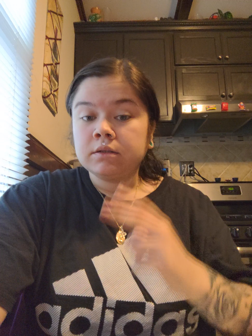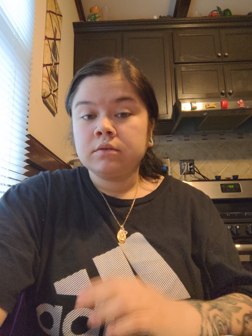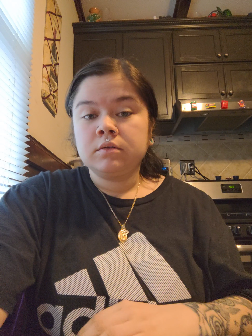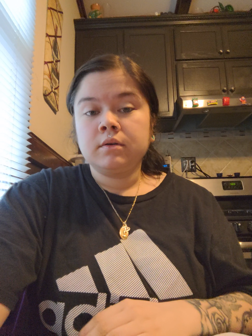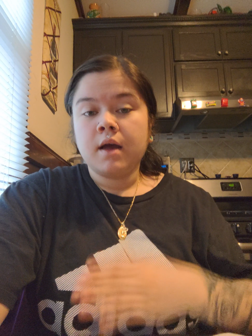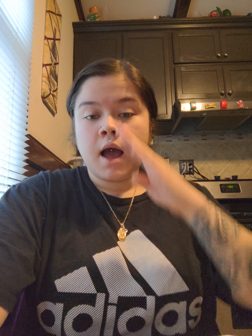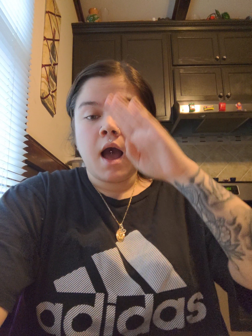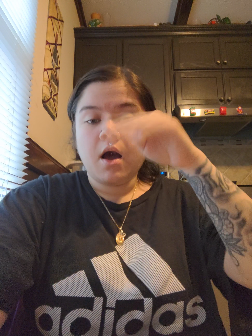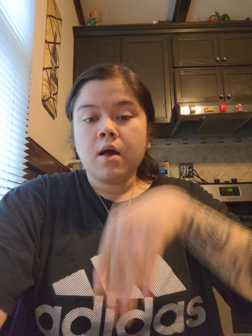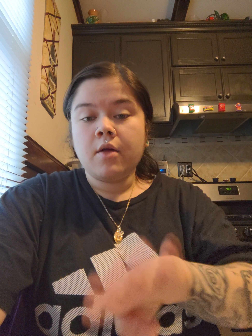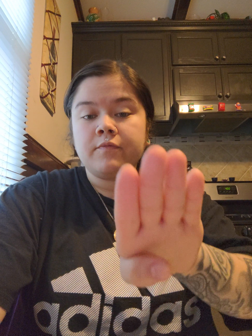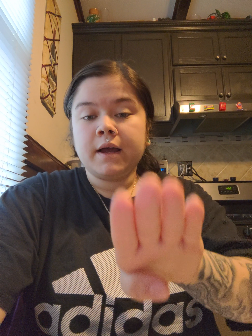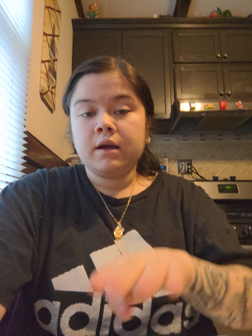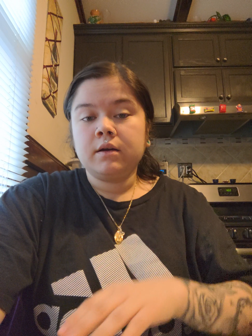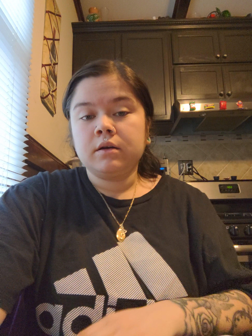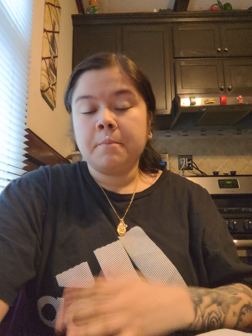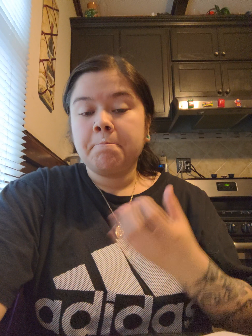elephant